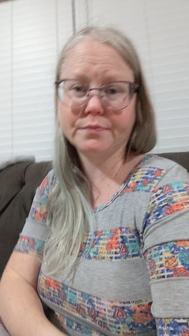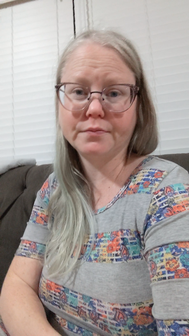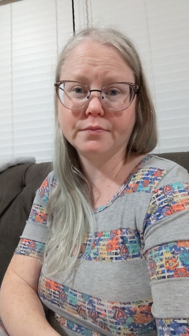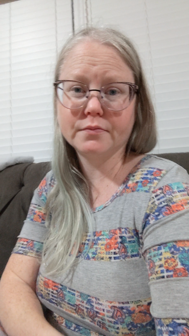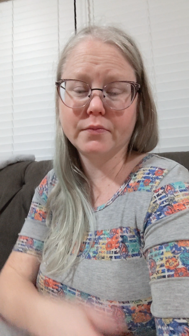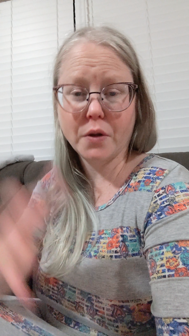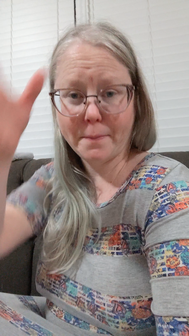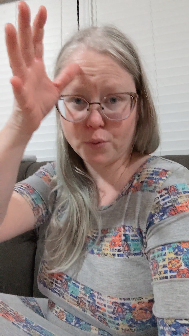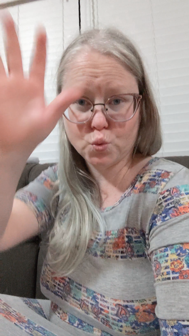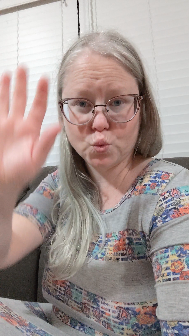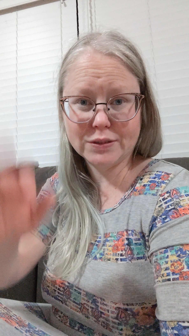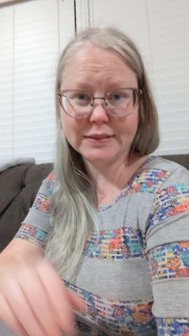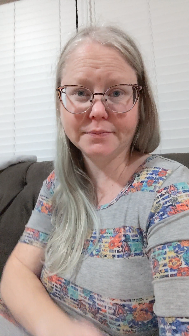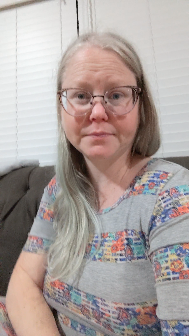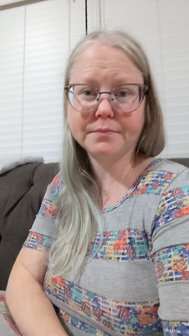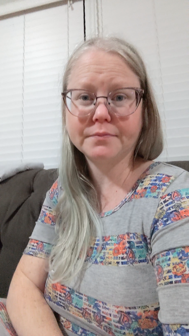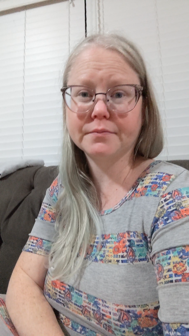moose